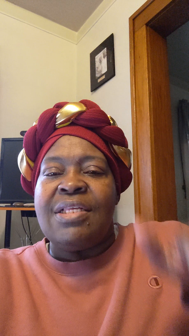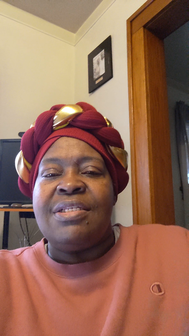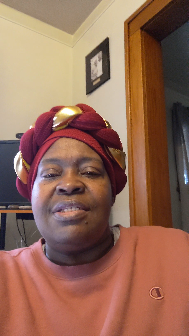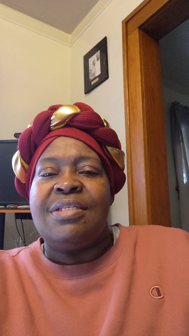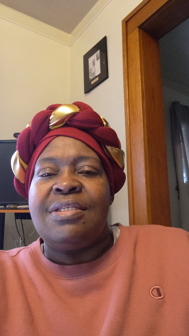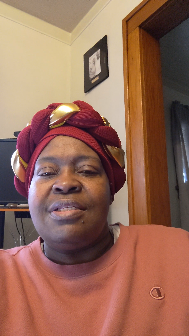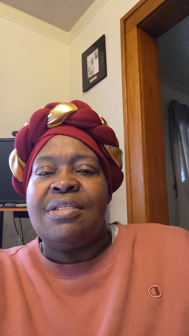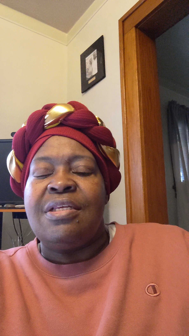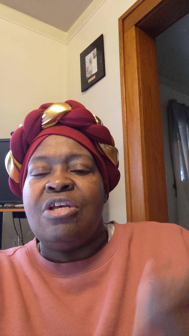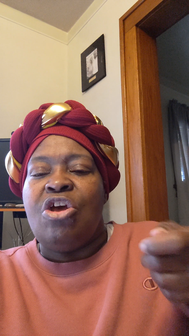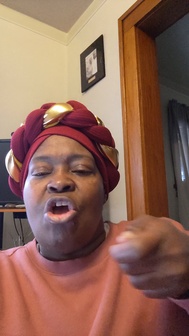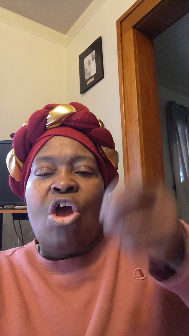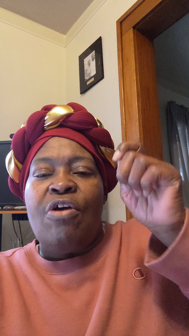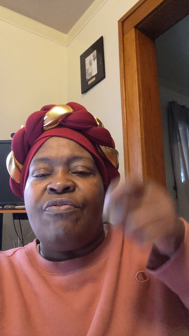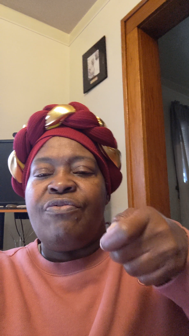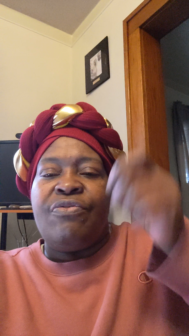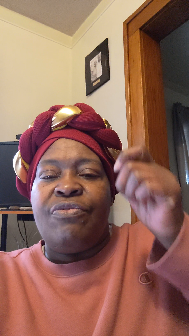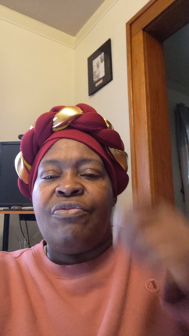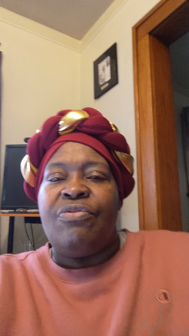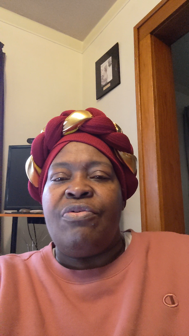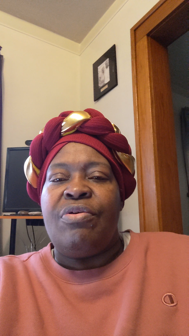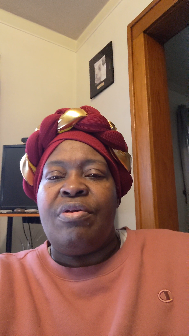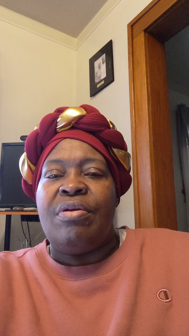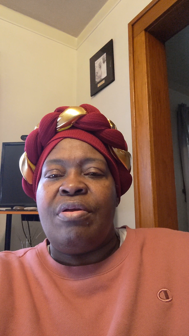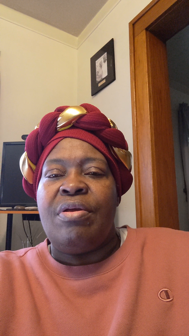shovel